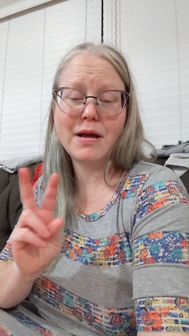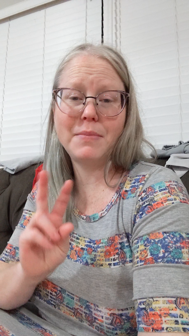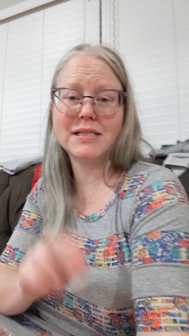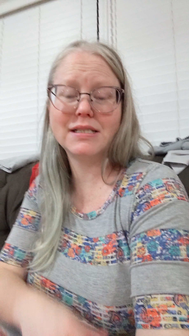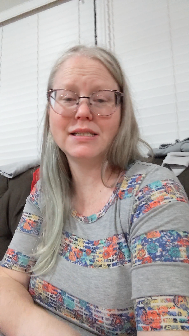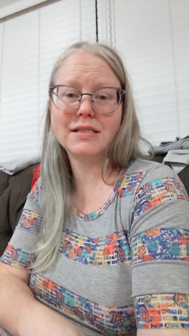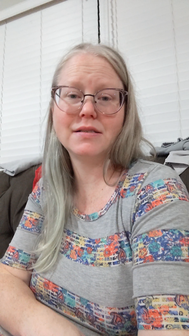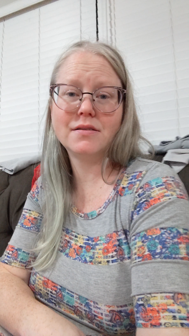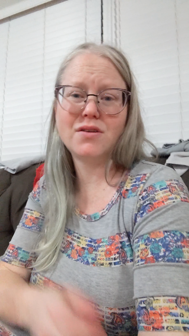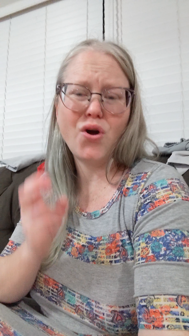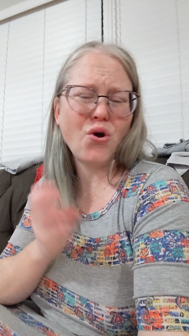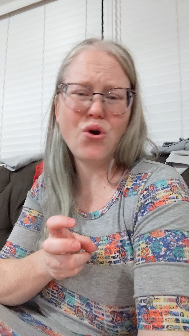hard